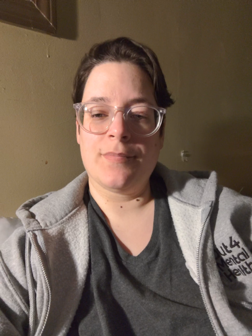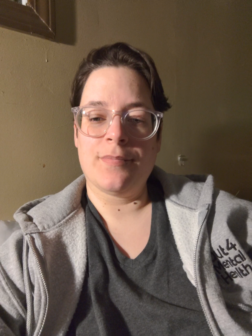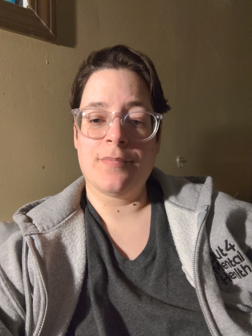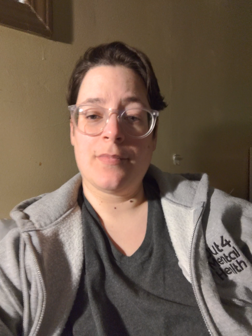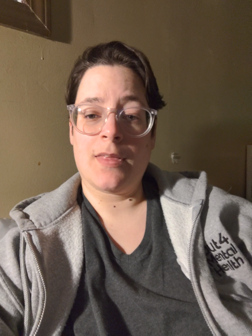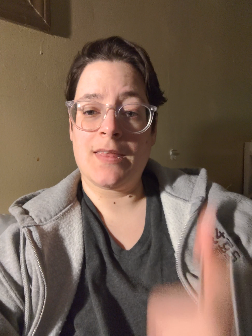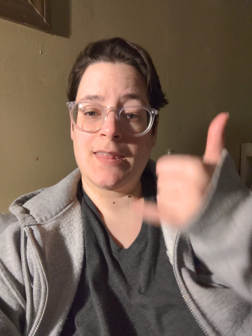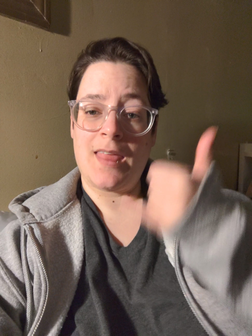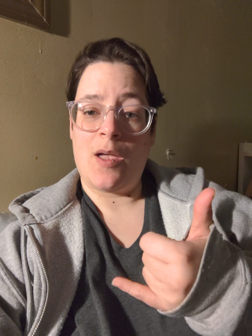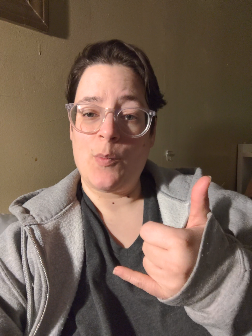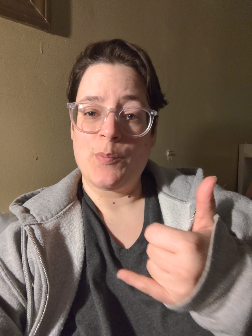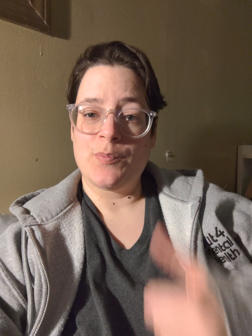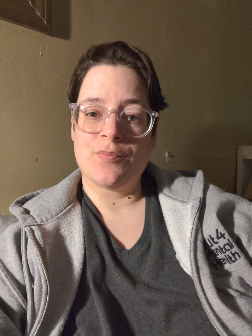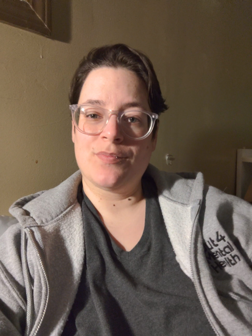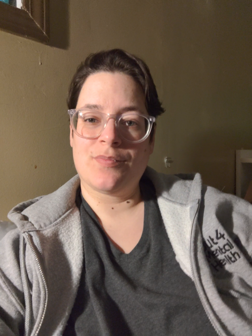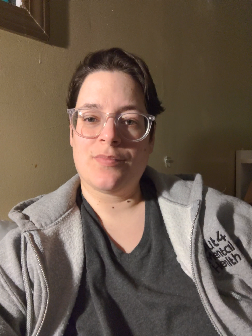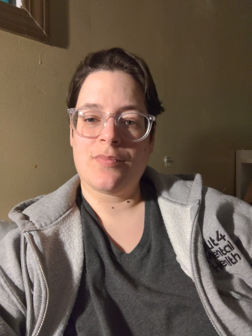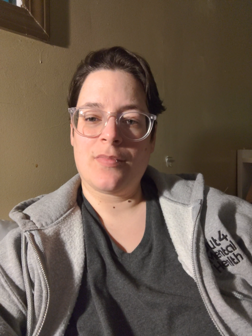now